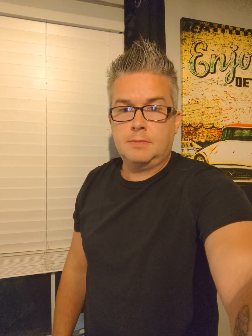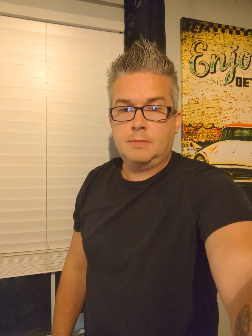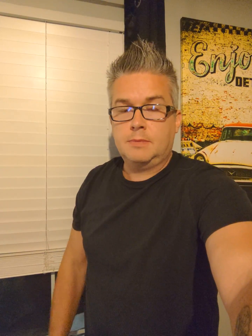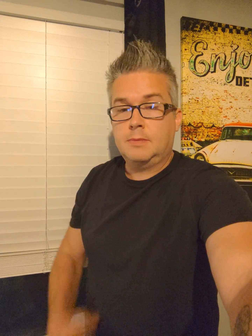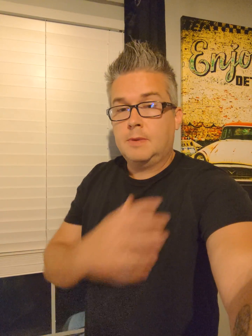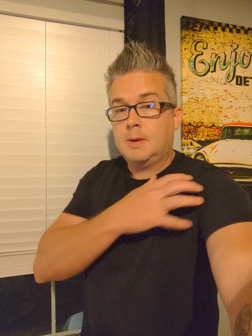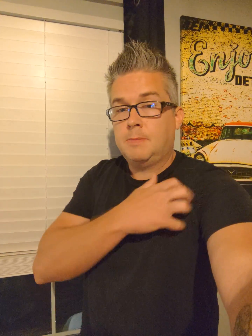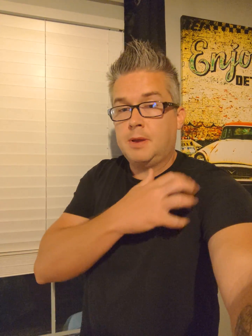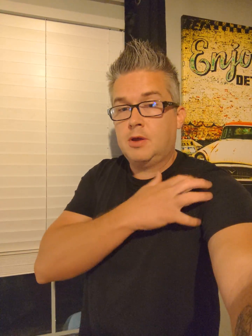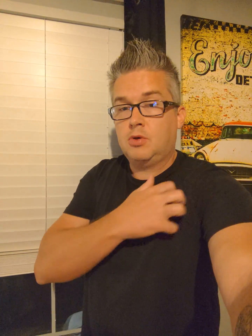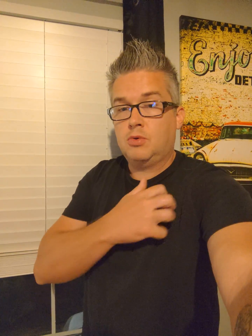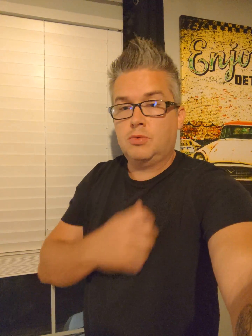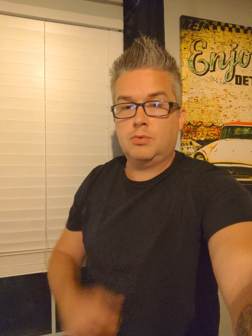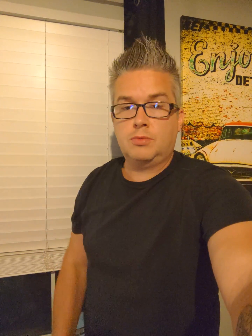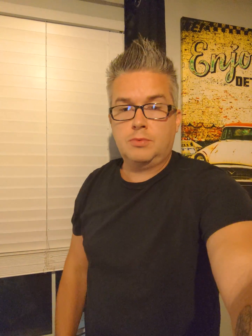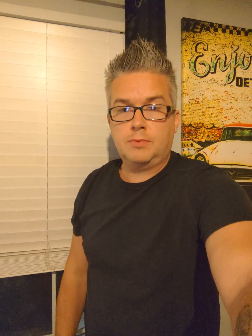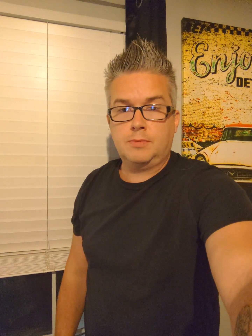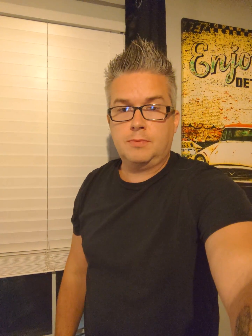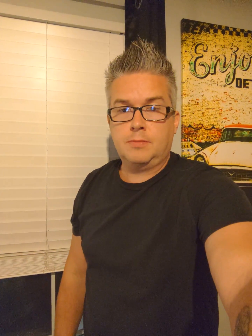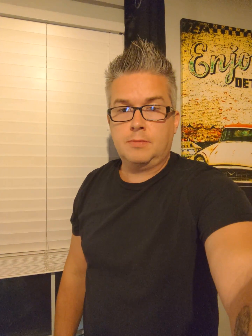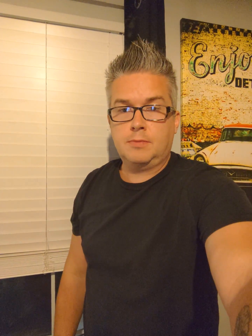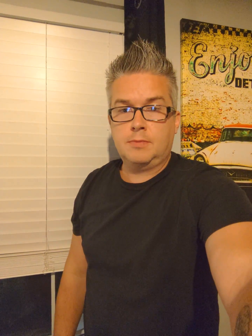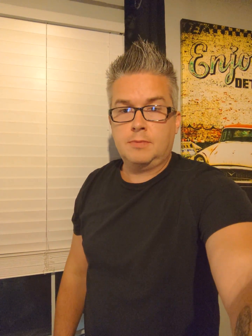bear